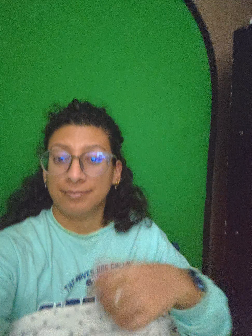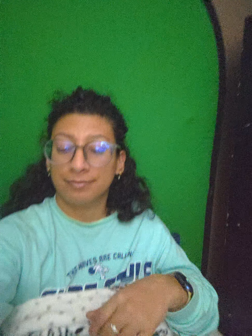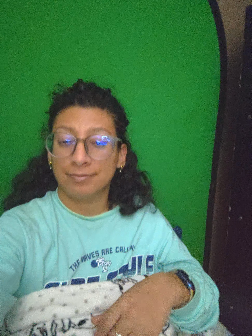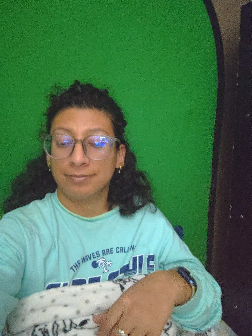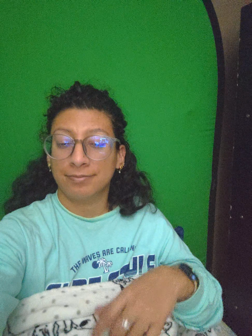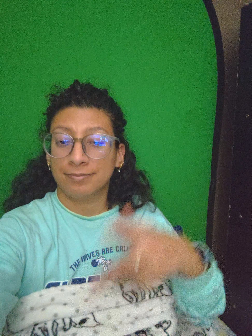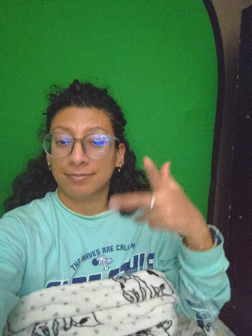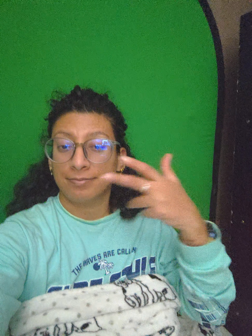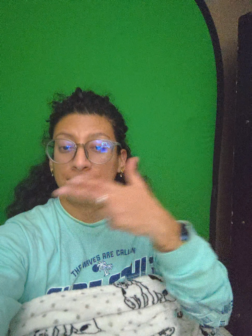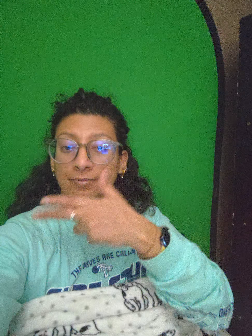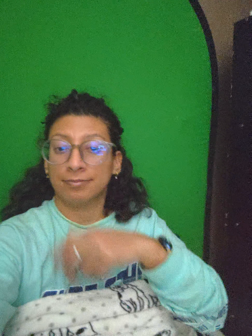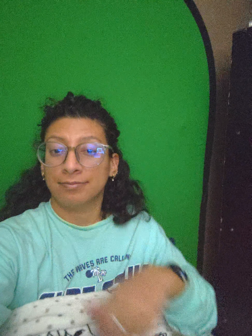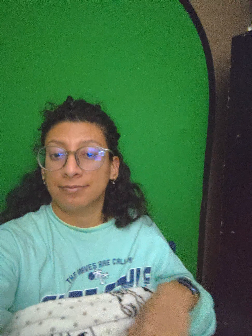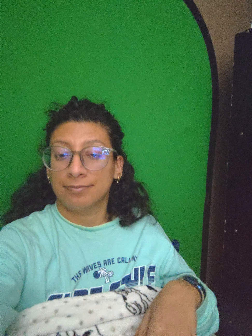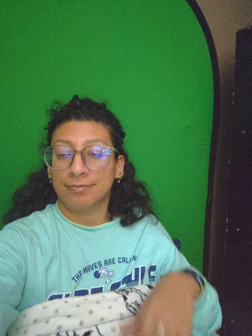scissors